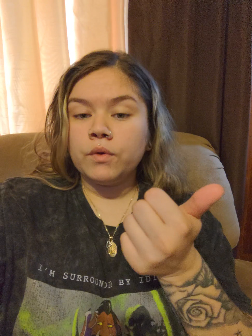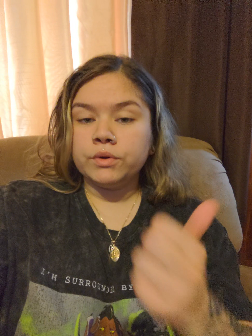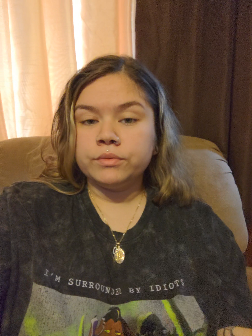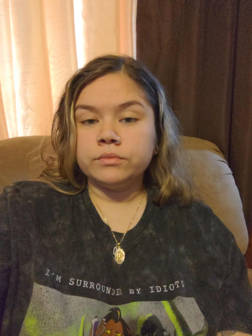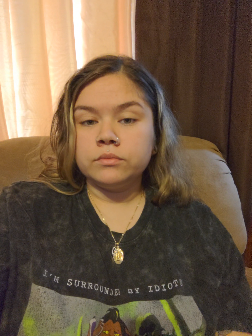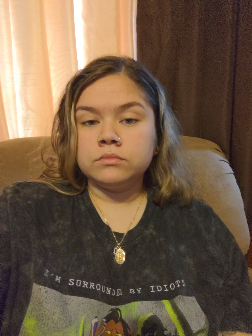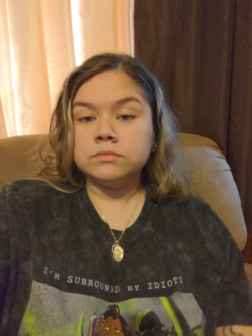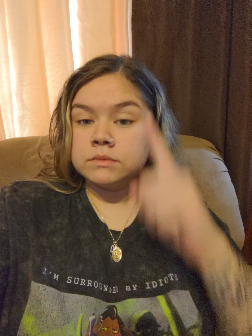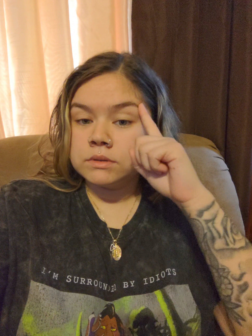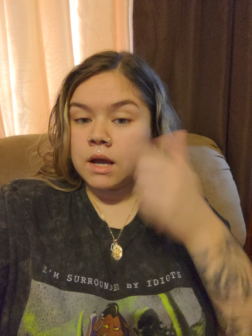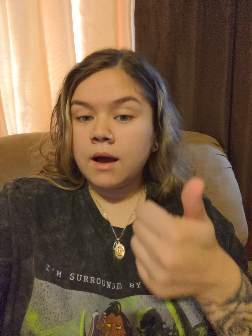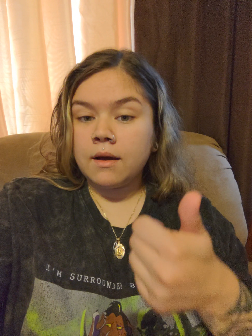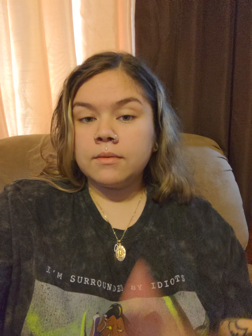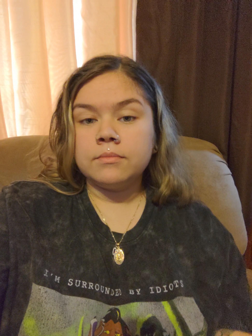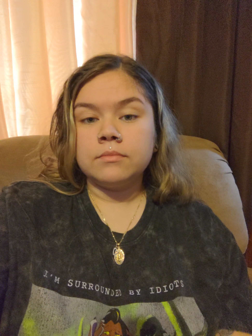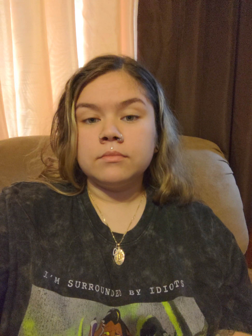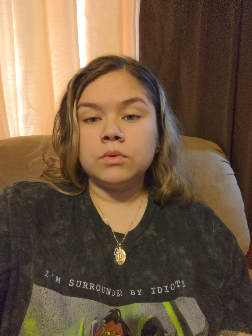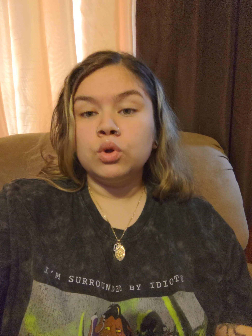dime